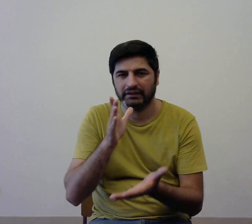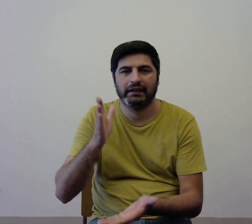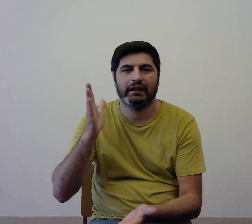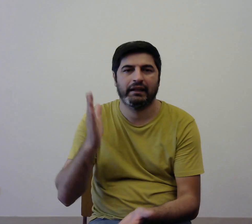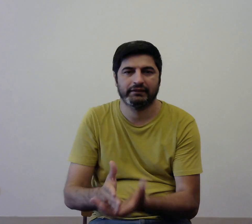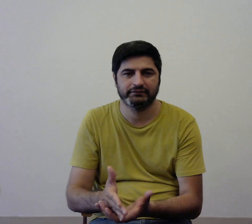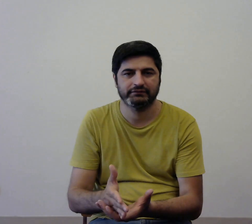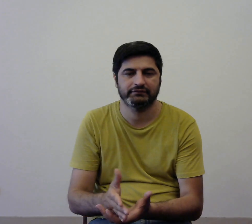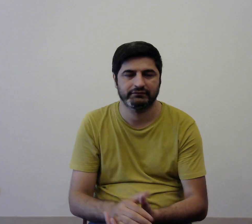var